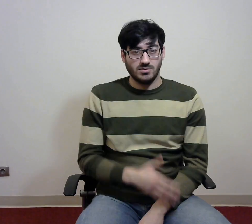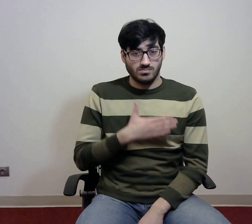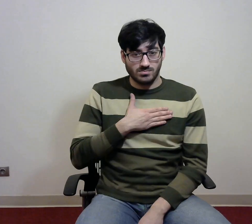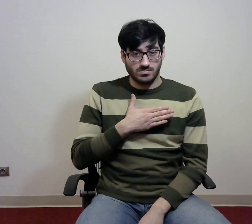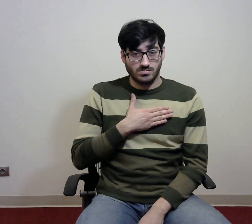mən